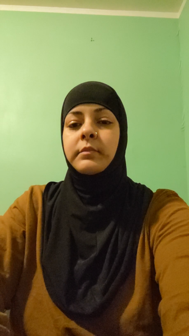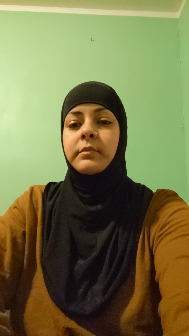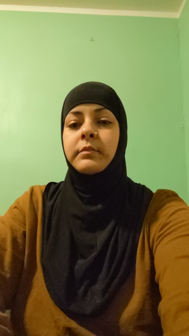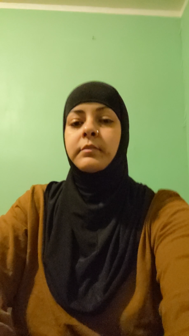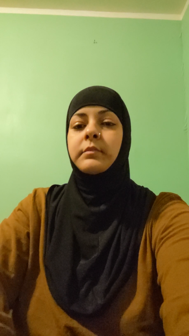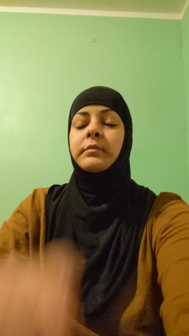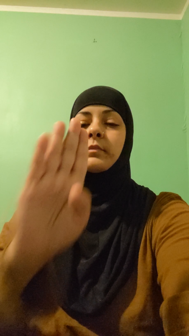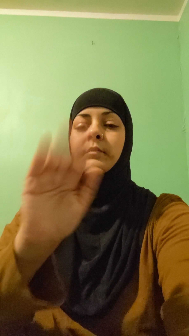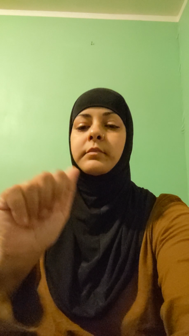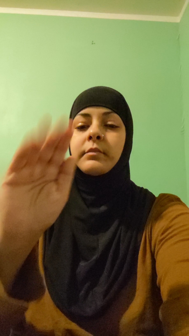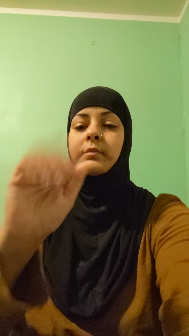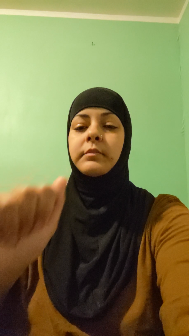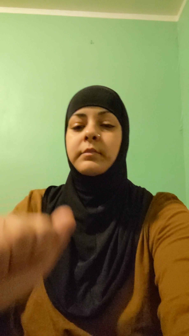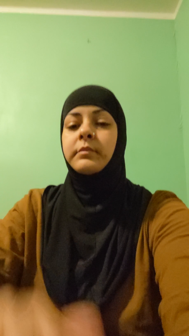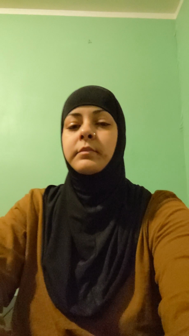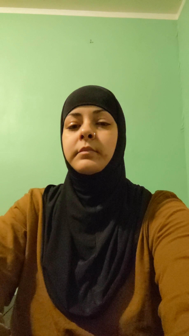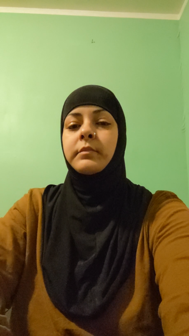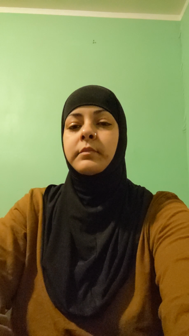baa baa